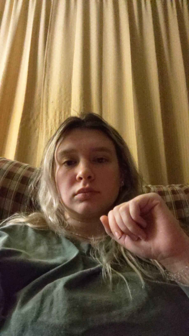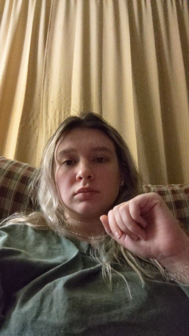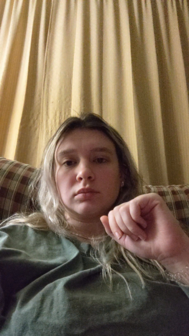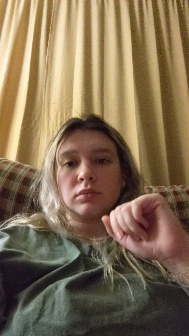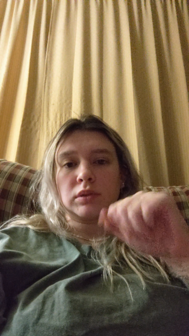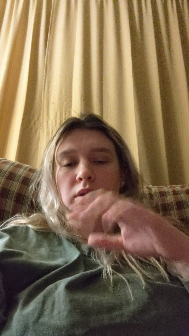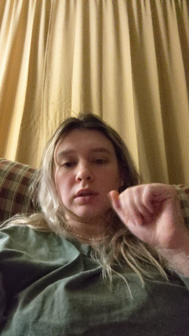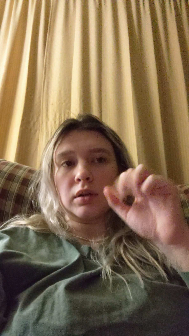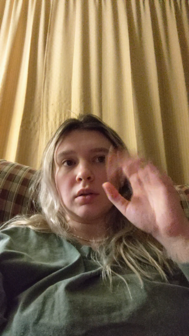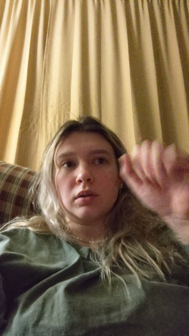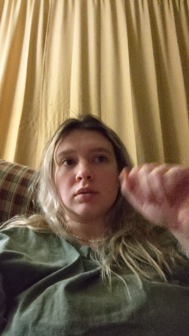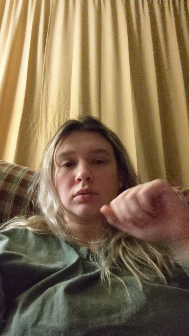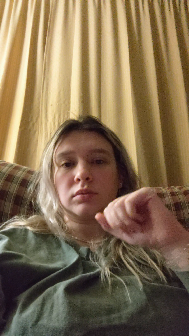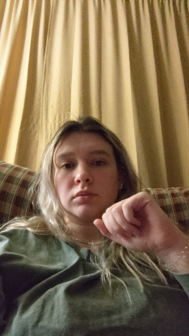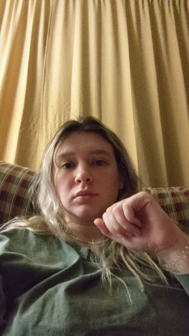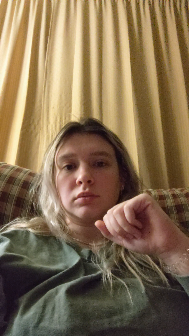ladder